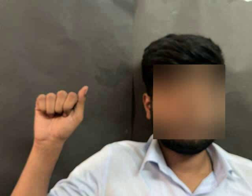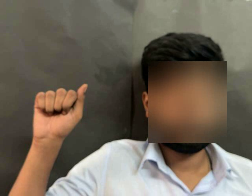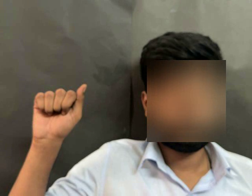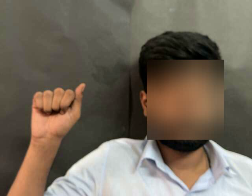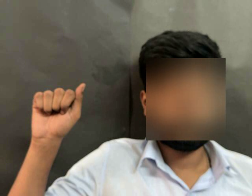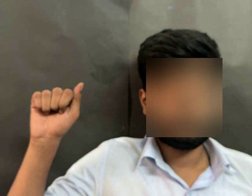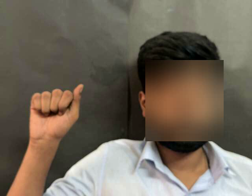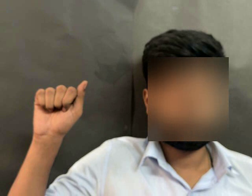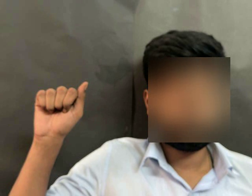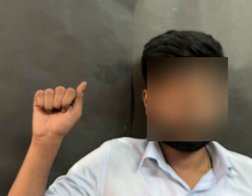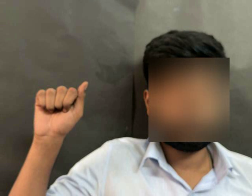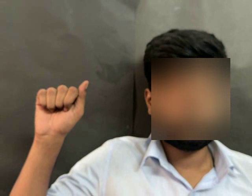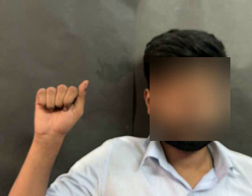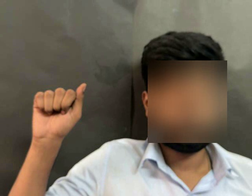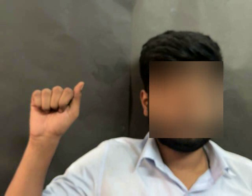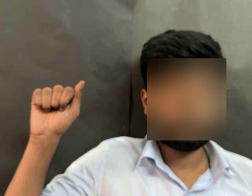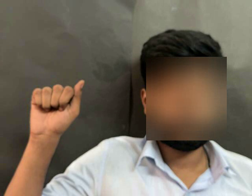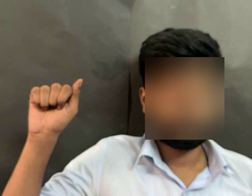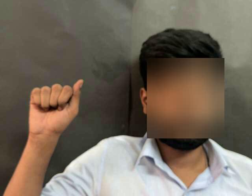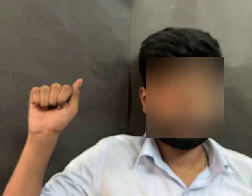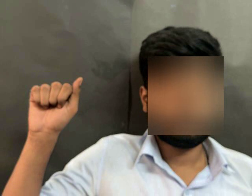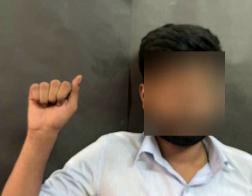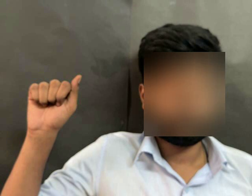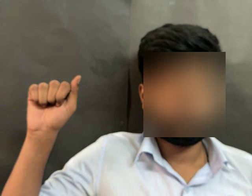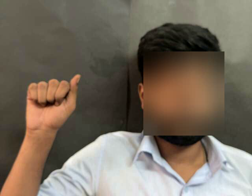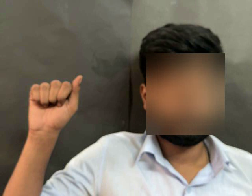A